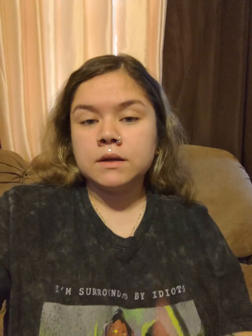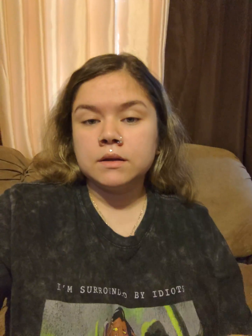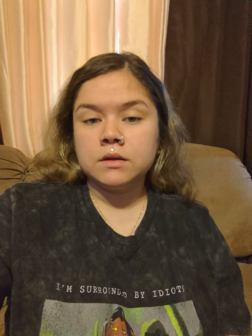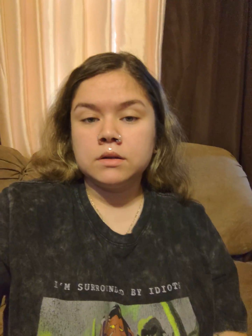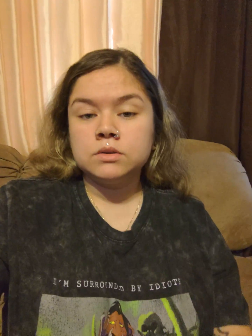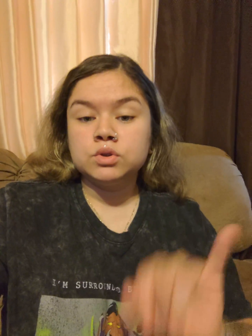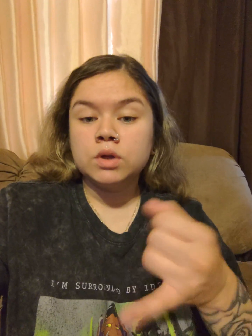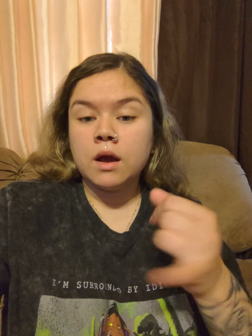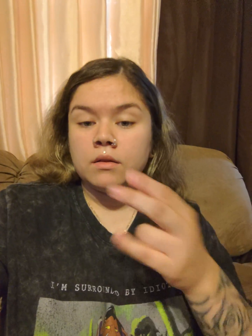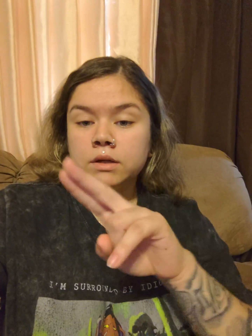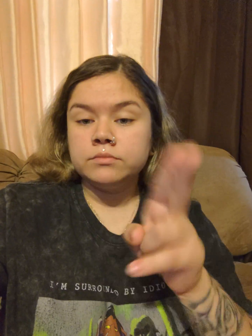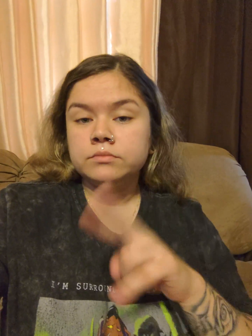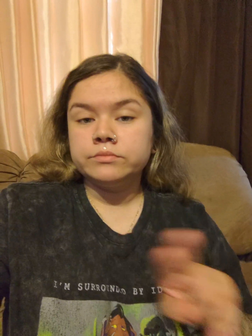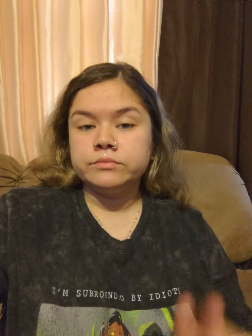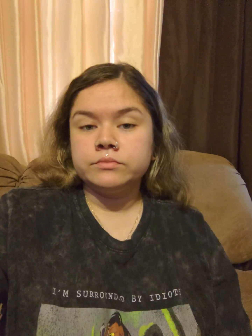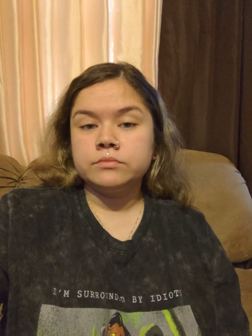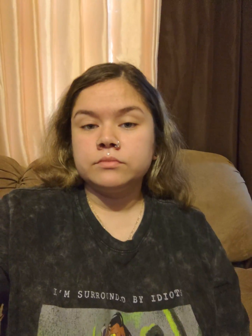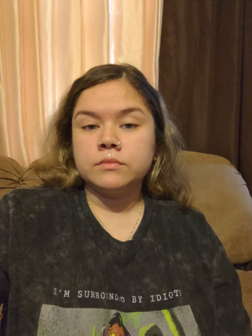jelly